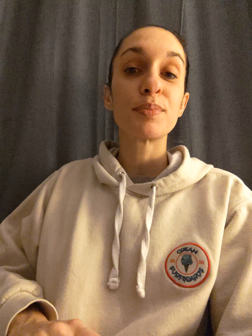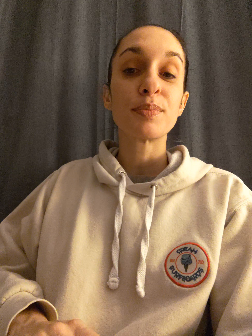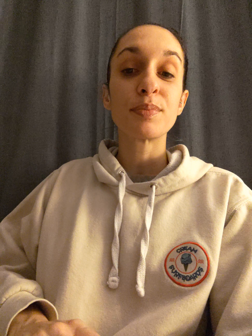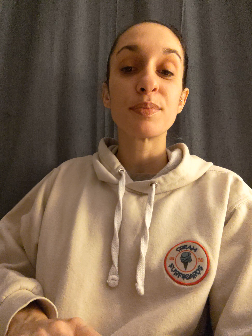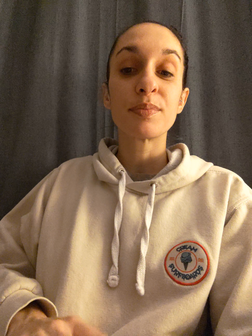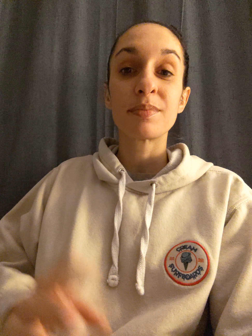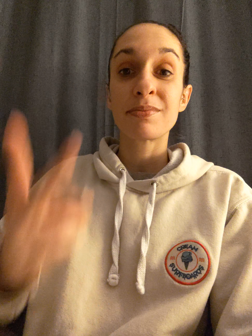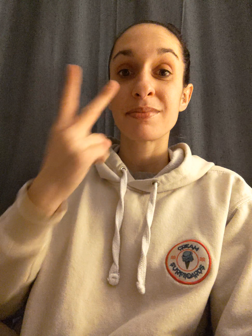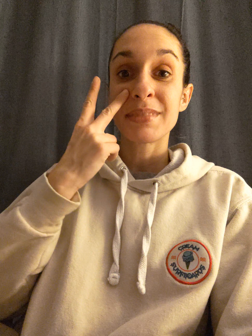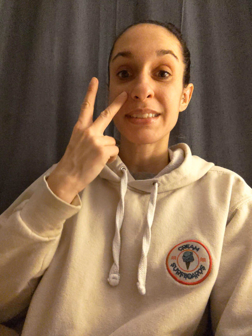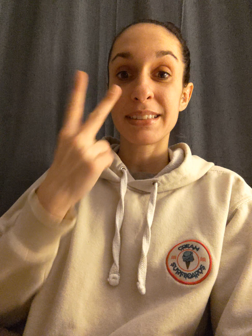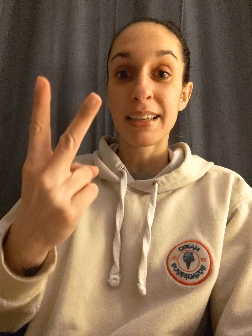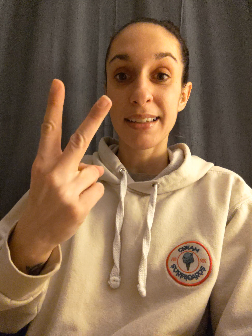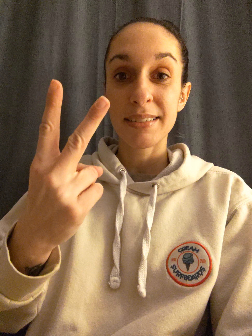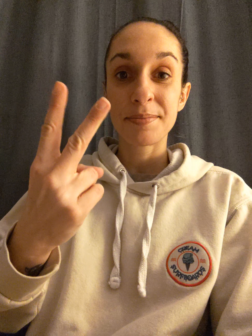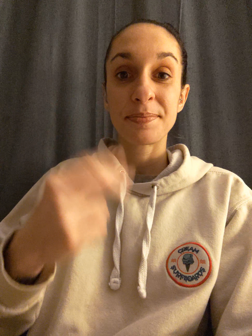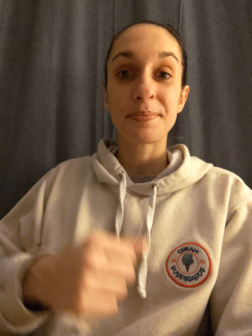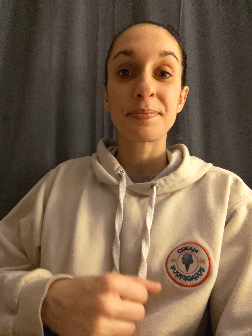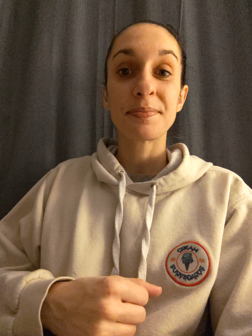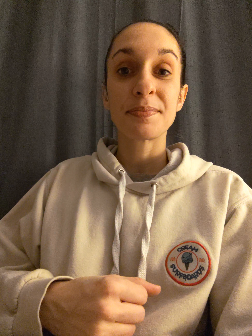see